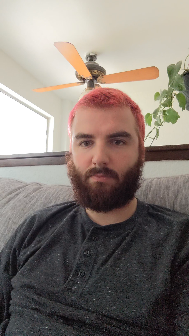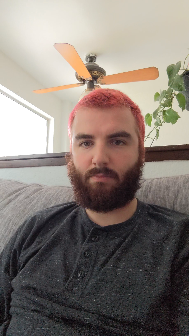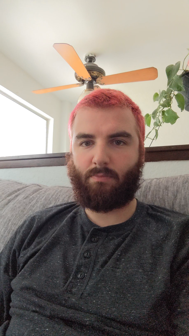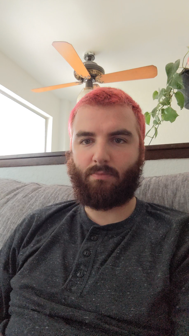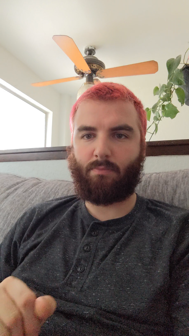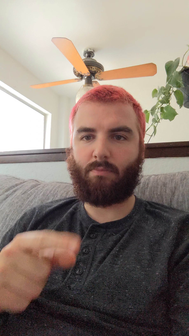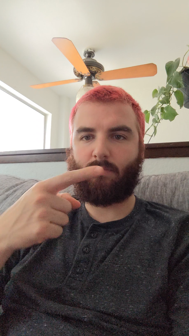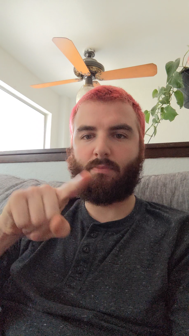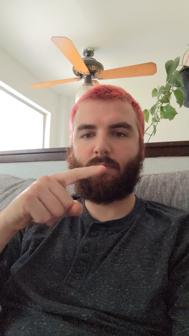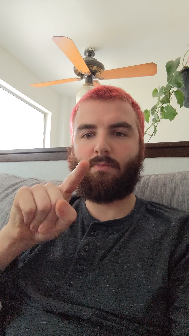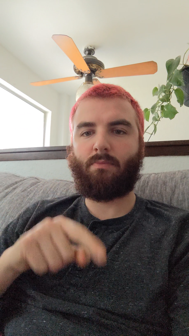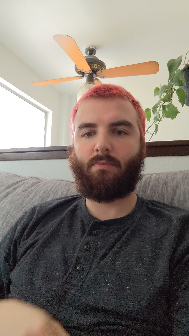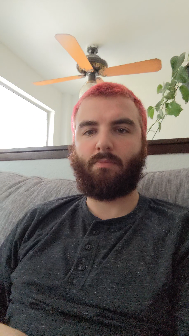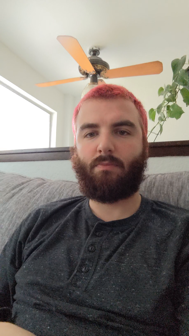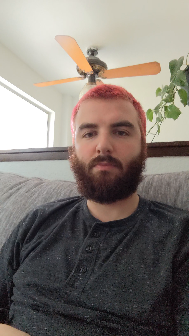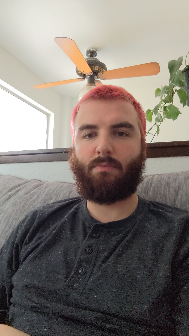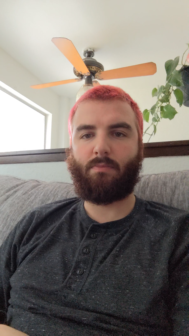knife